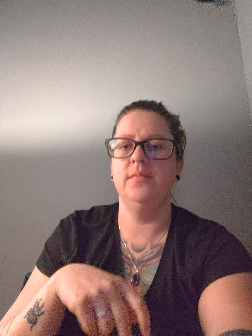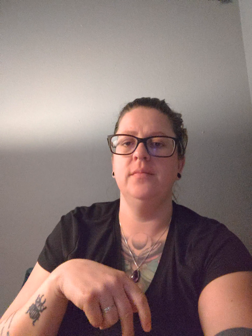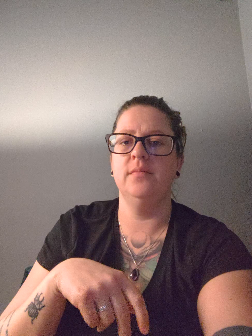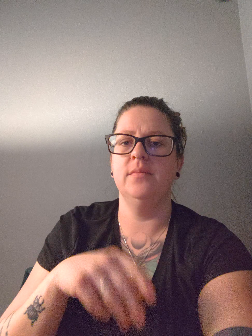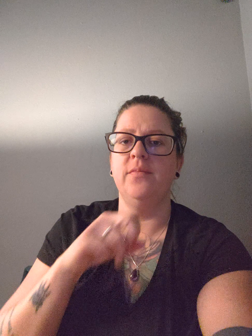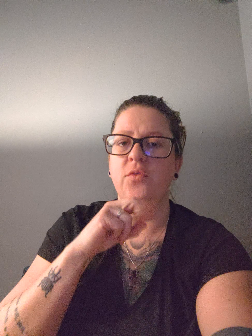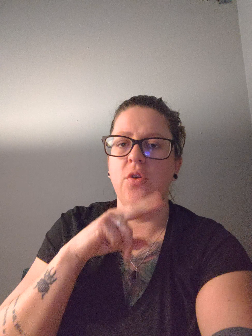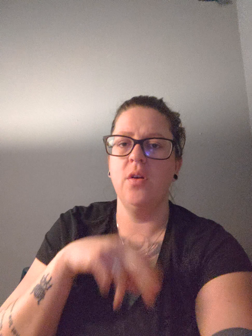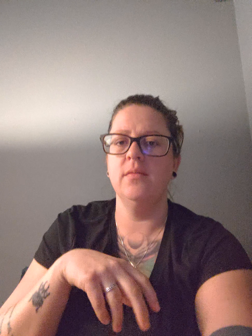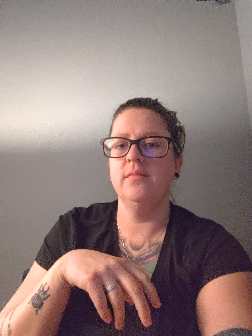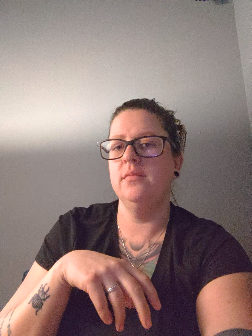frog